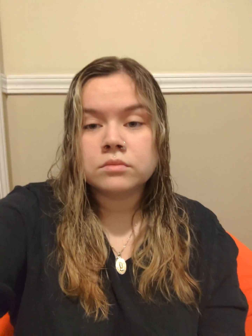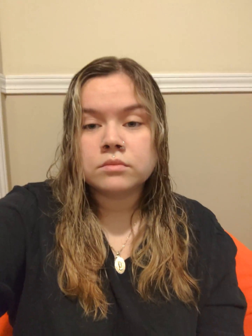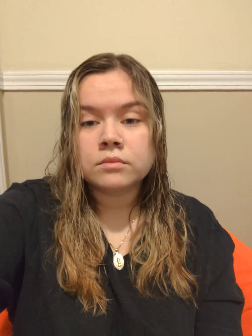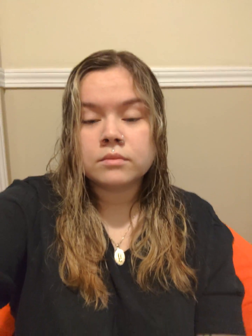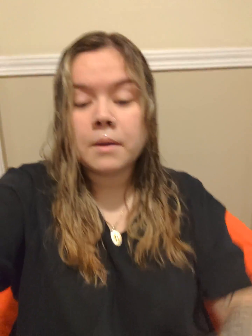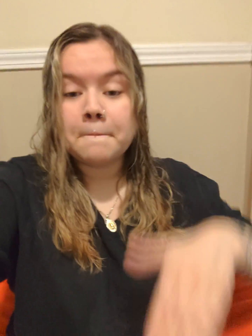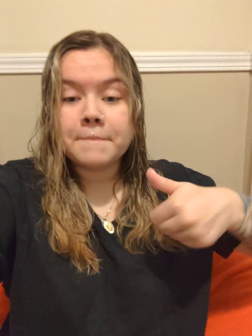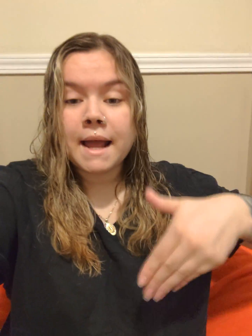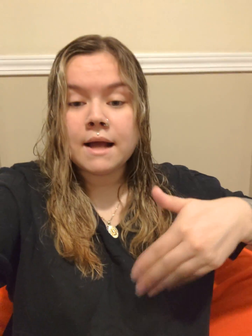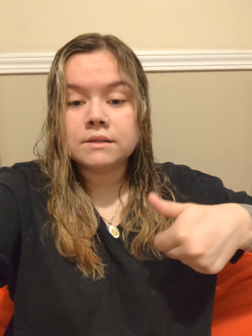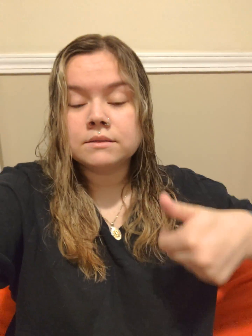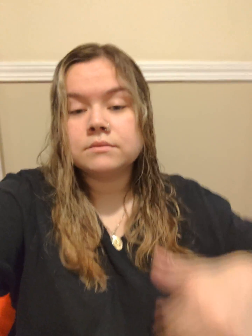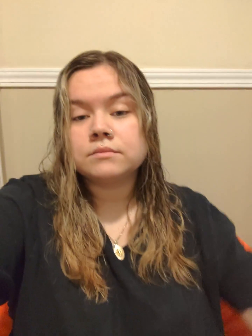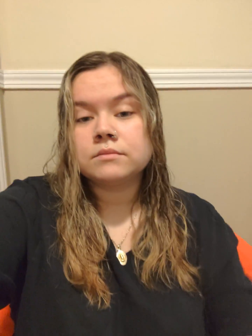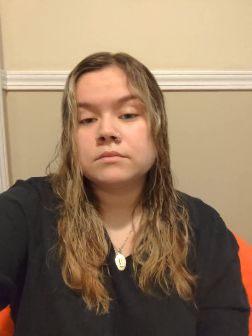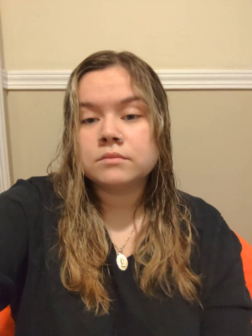pants